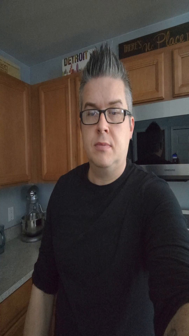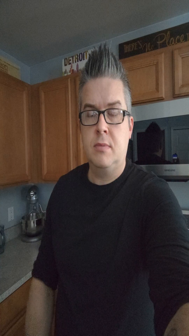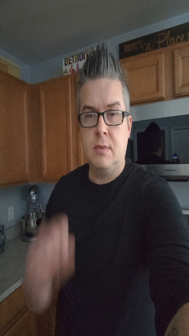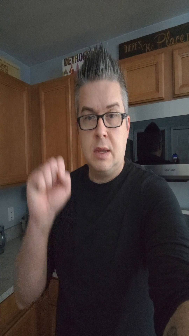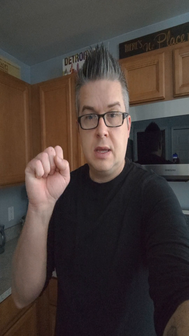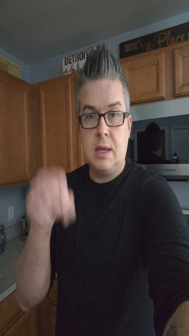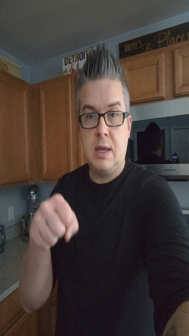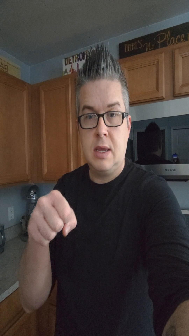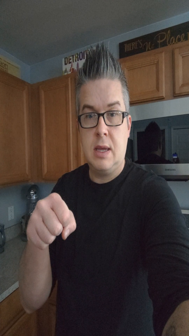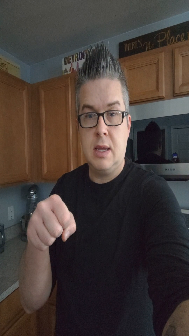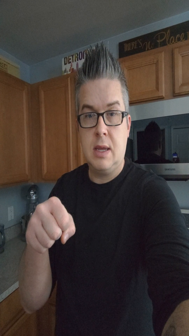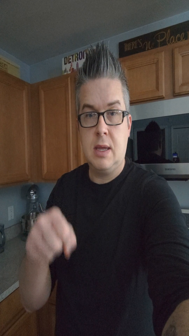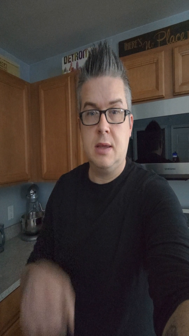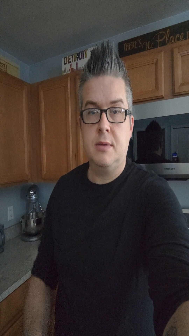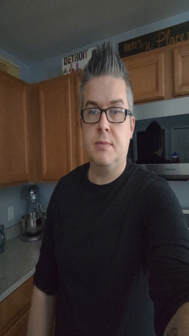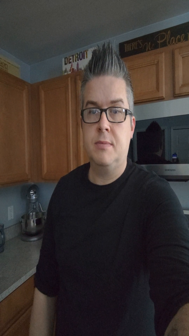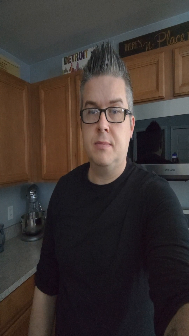can